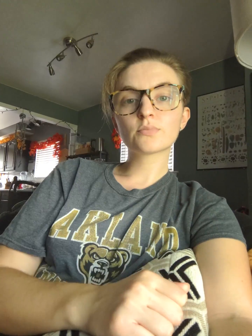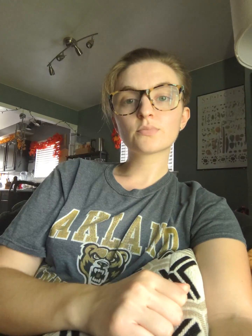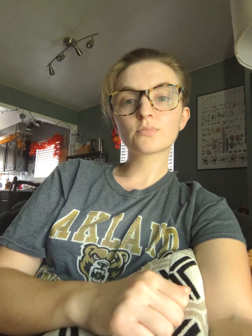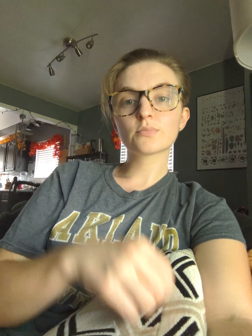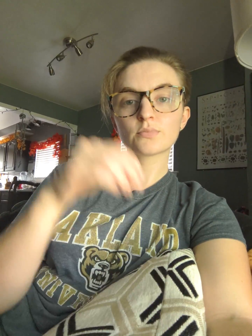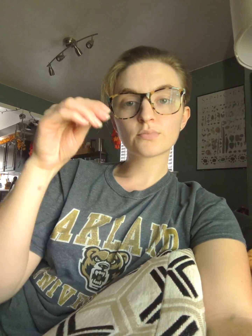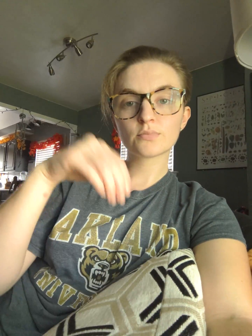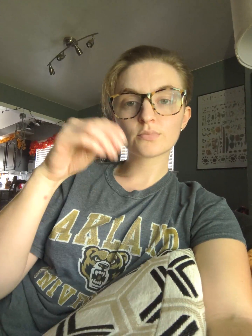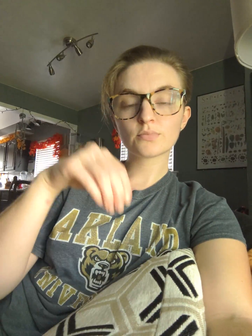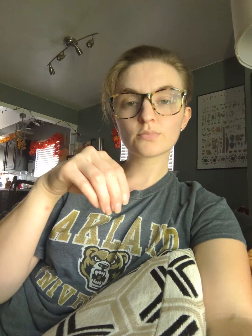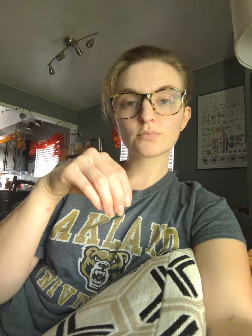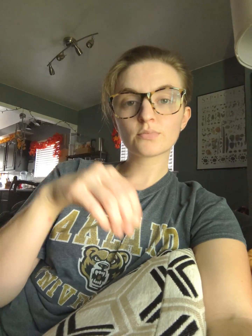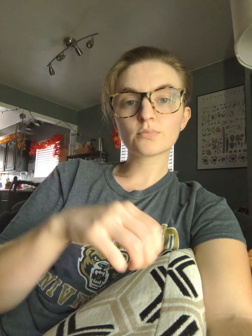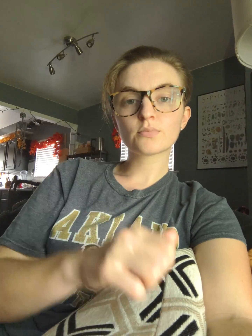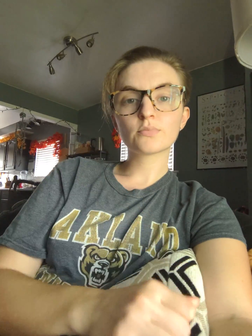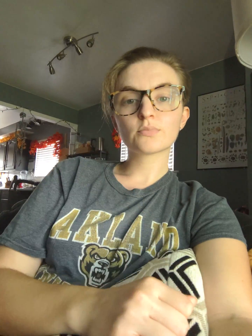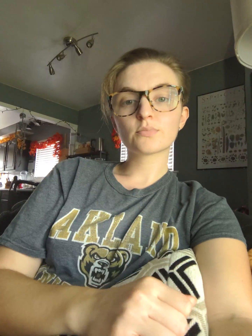inside